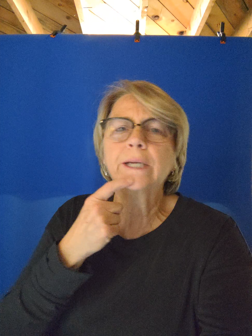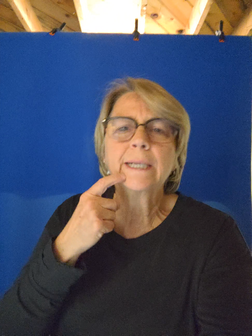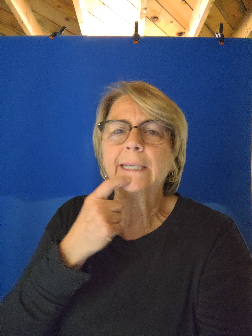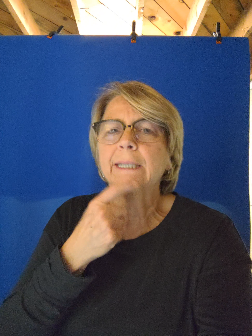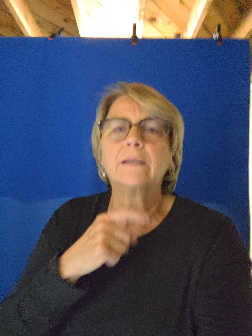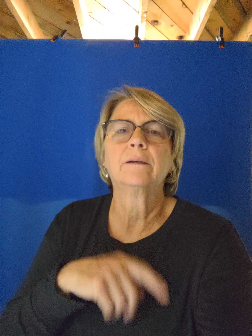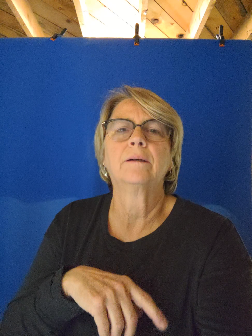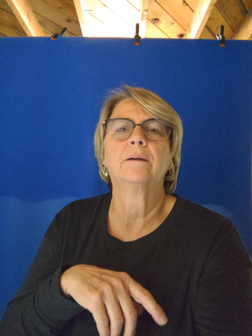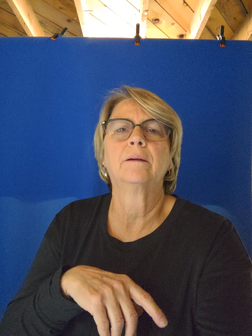chin